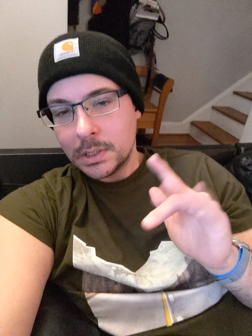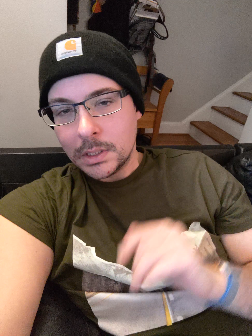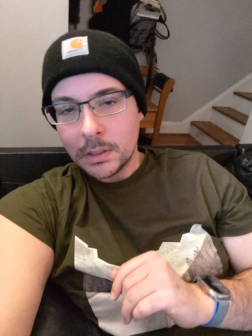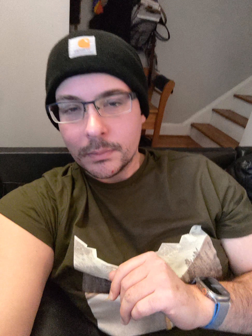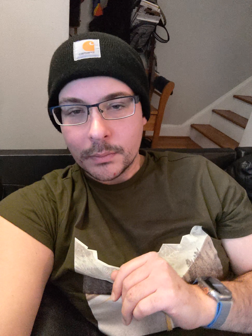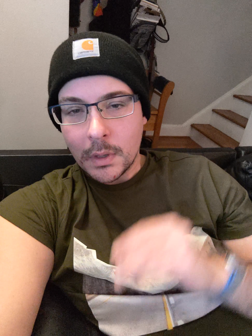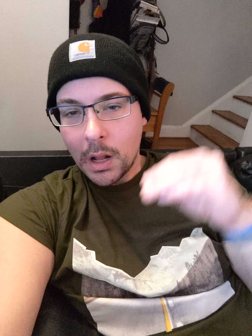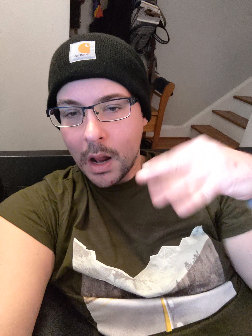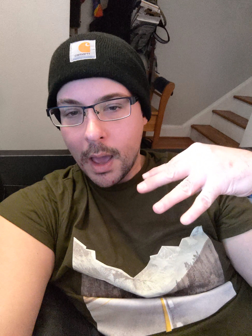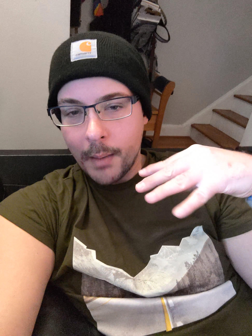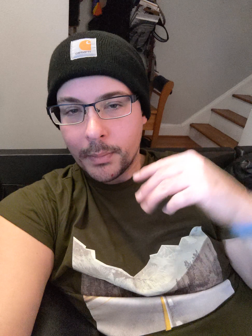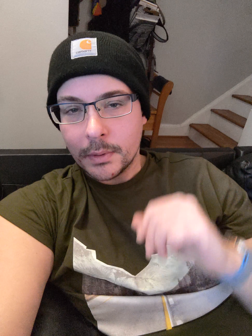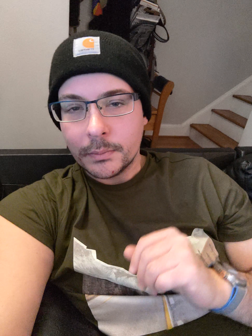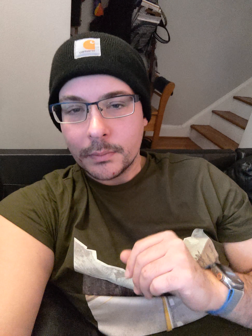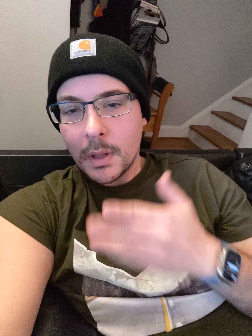lamp